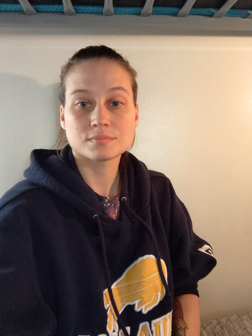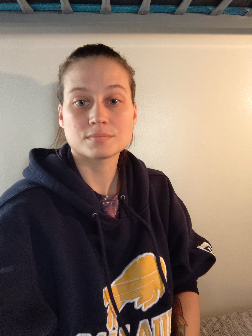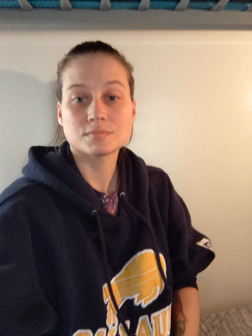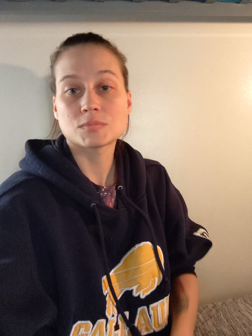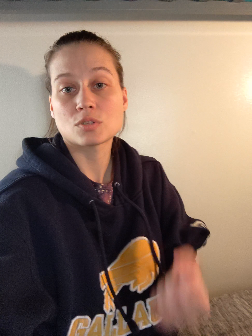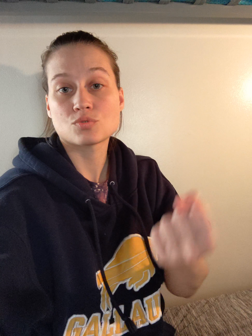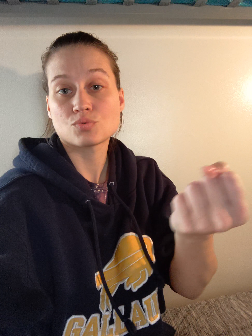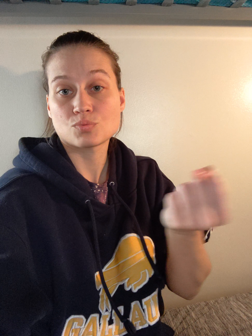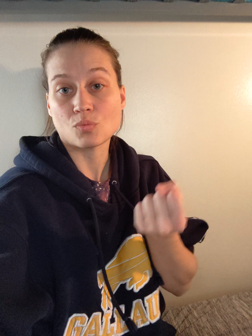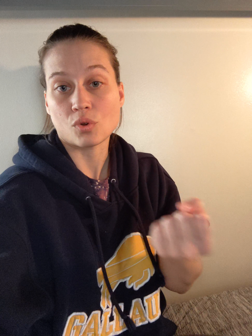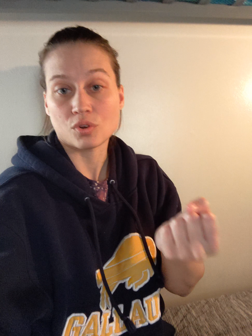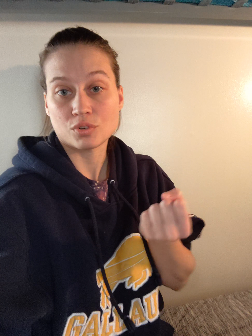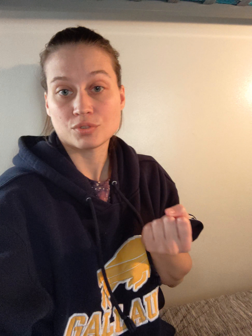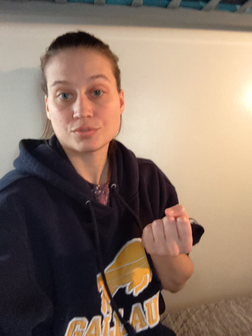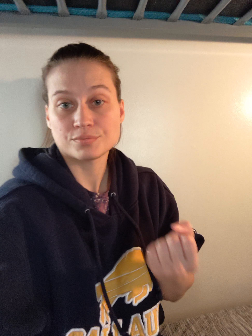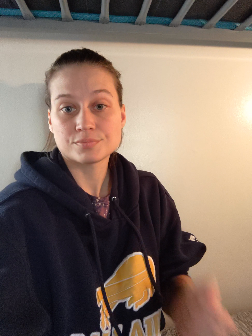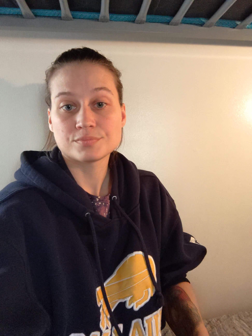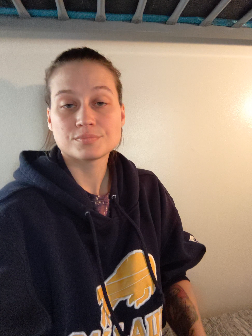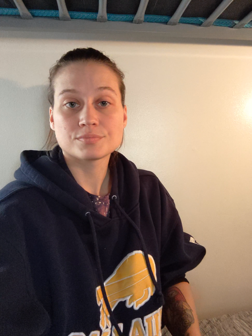drawer